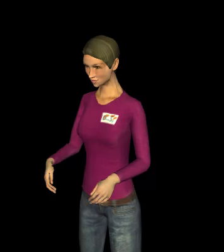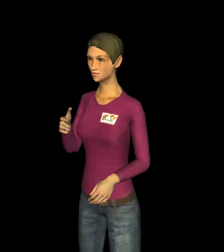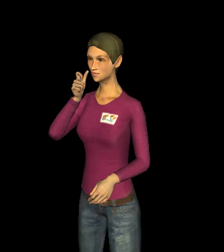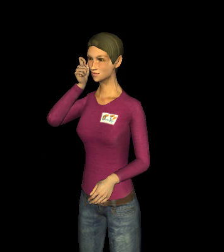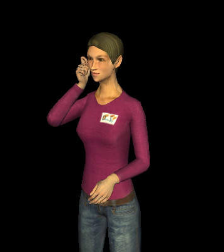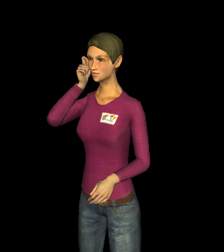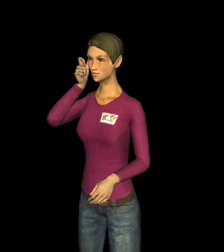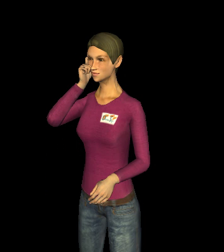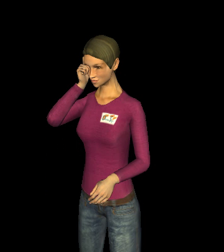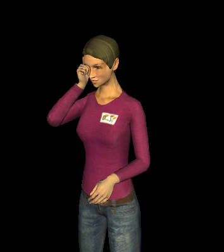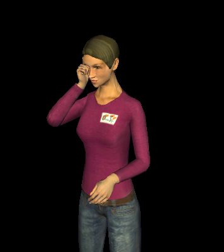بشرة